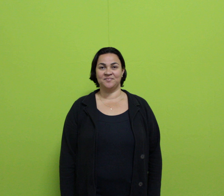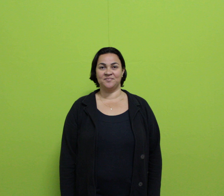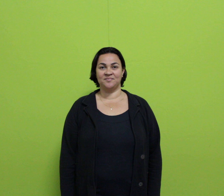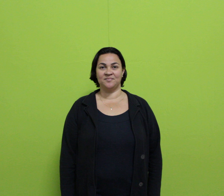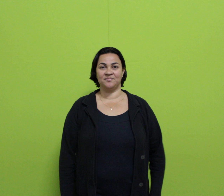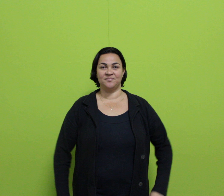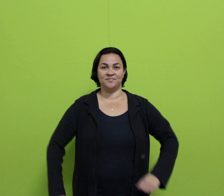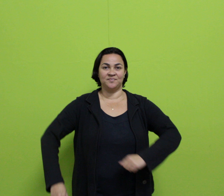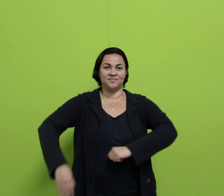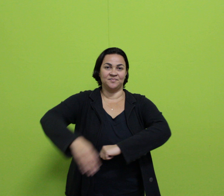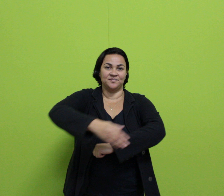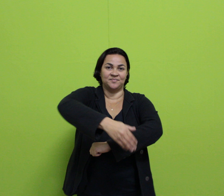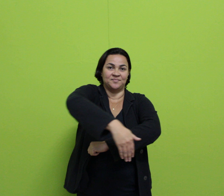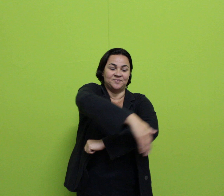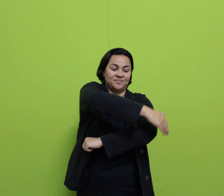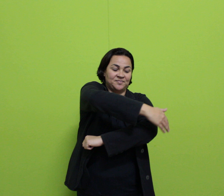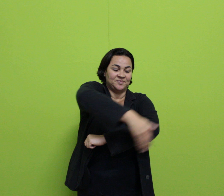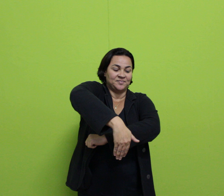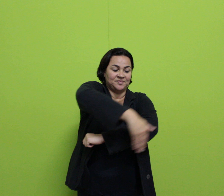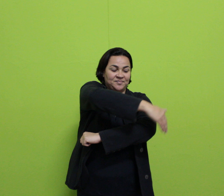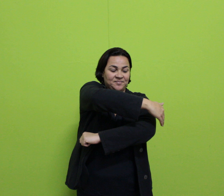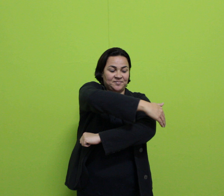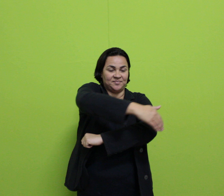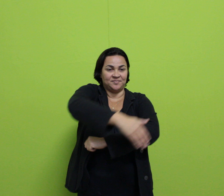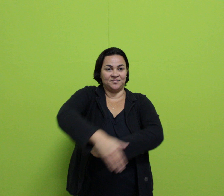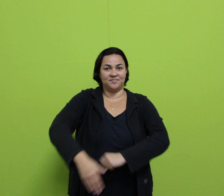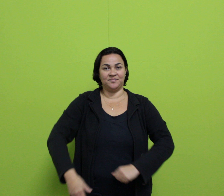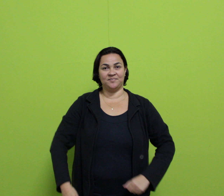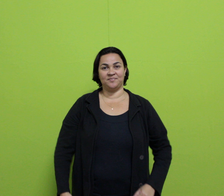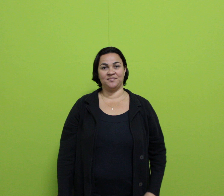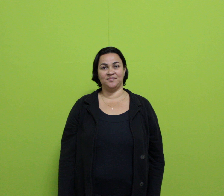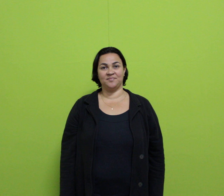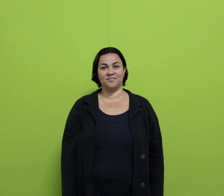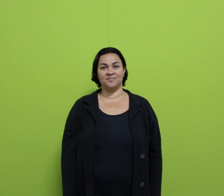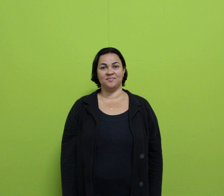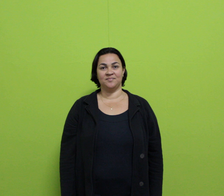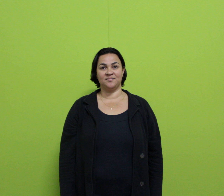esquina